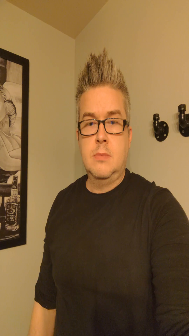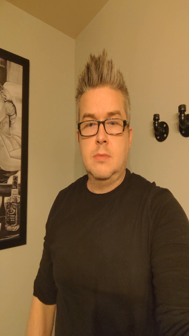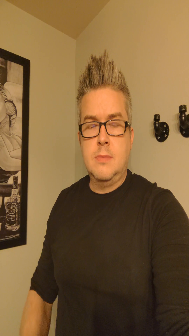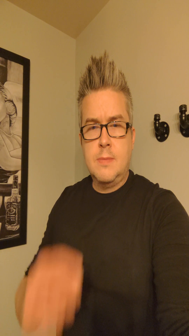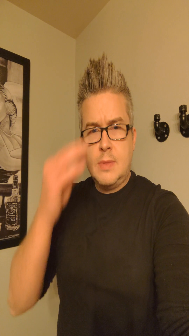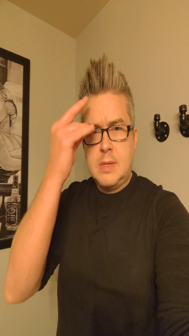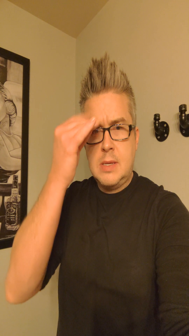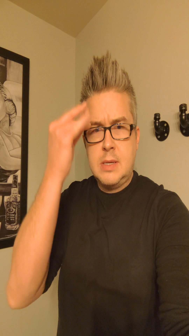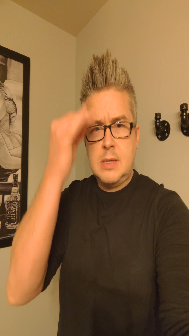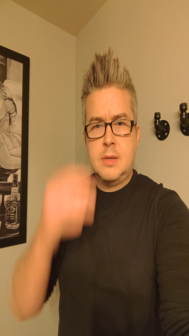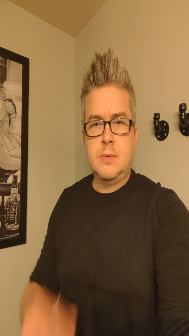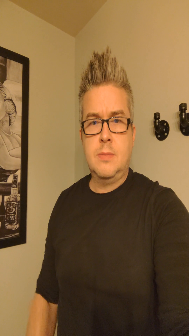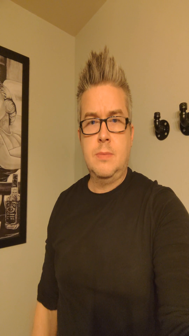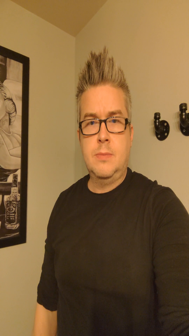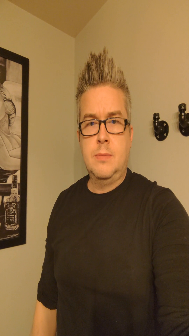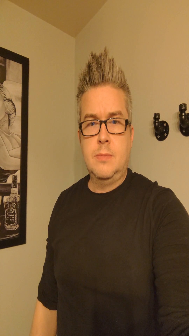think